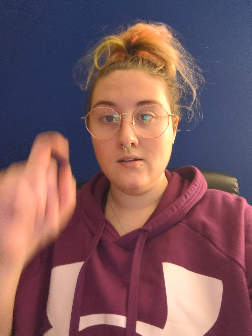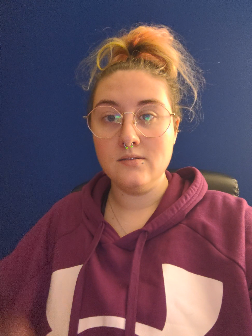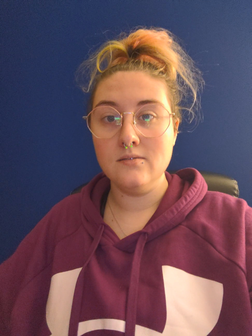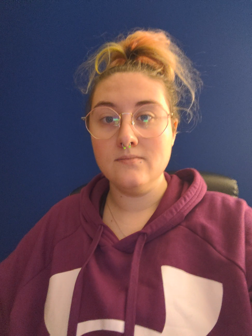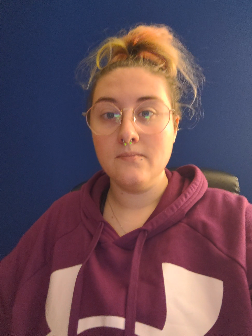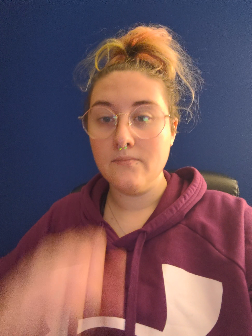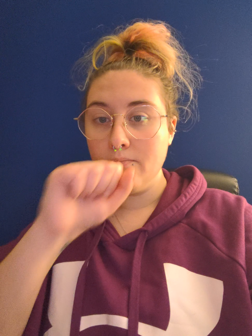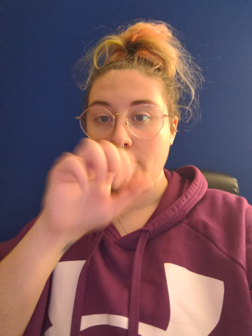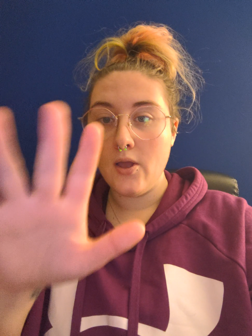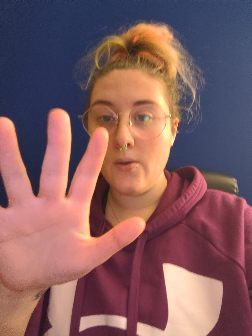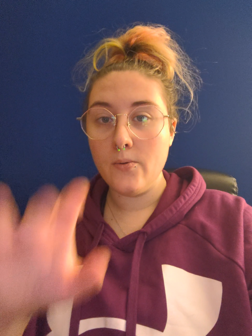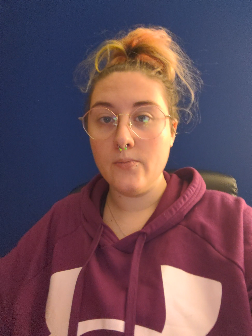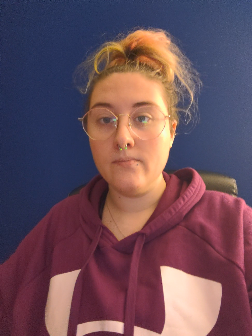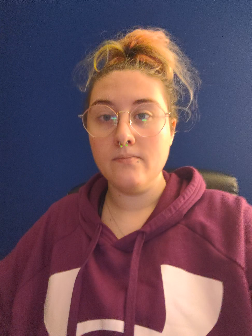blow